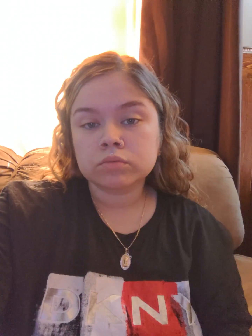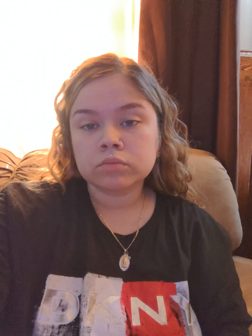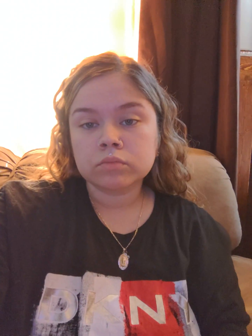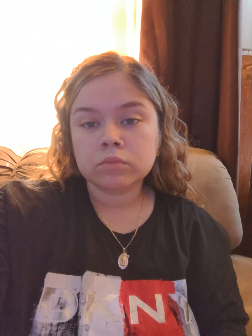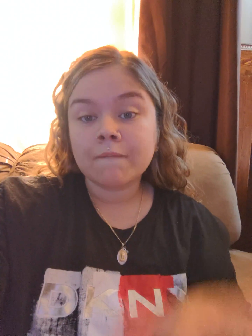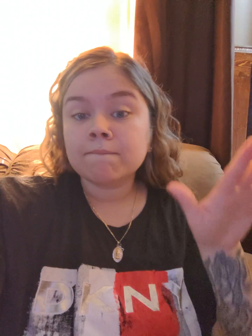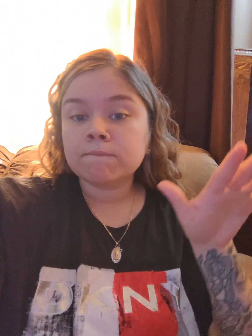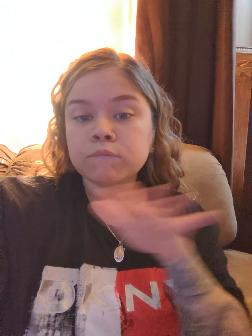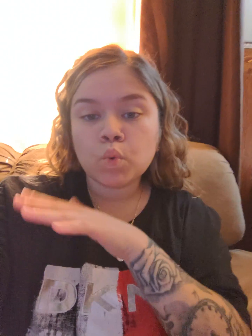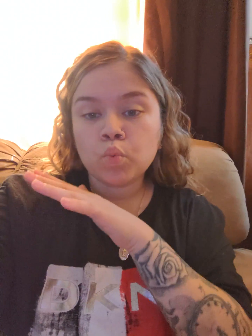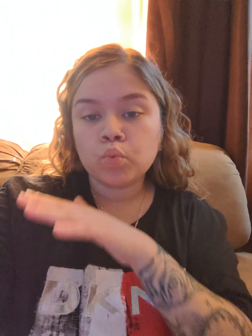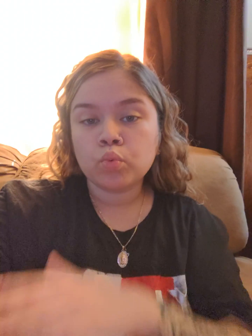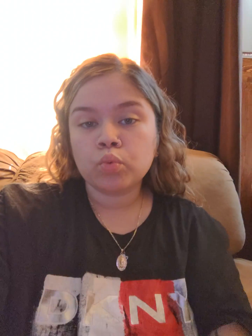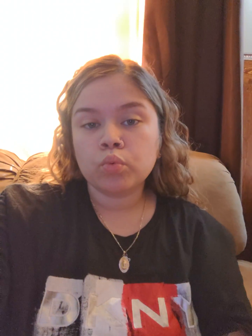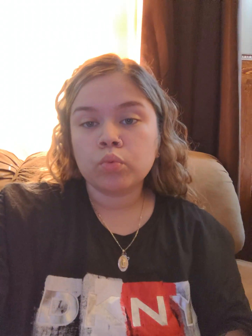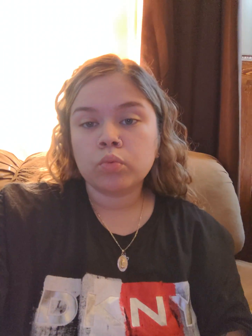full